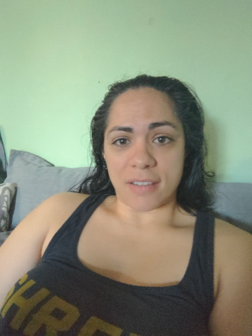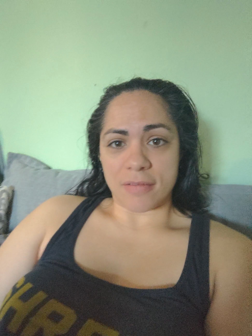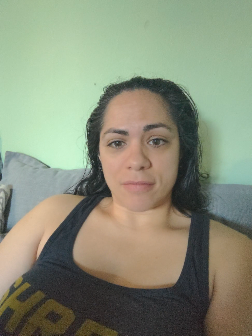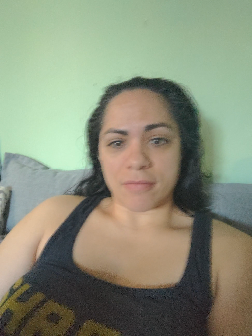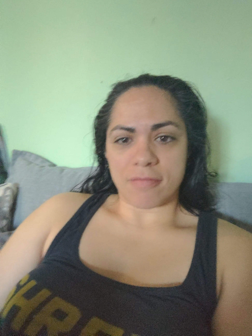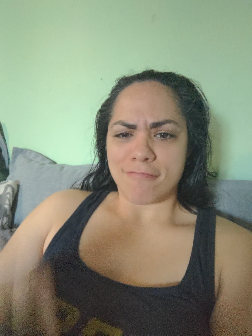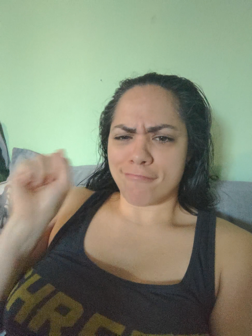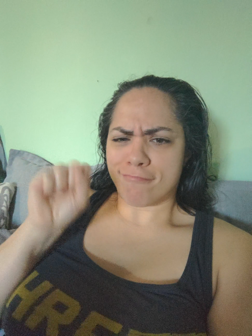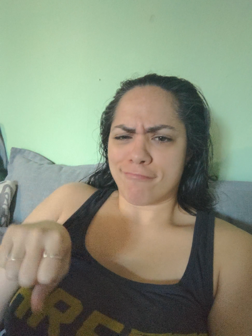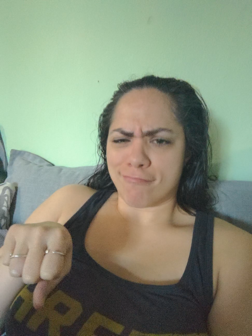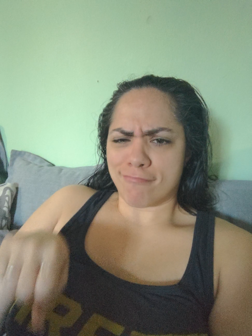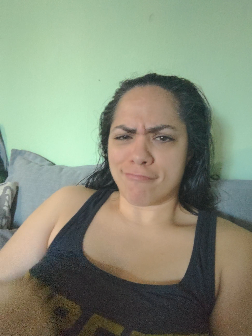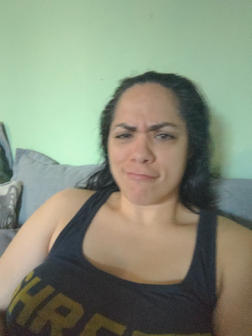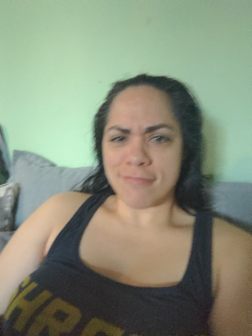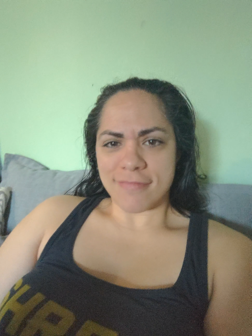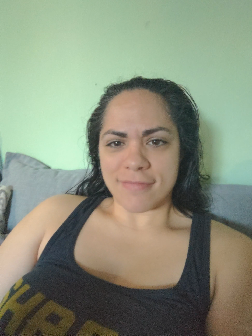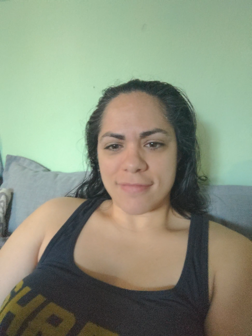can